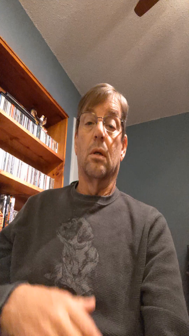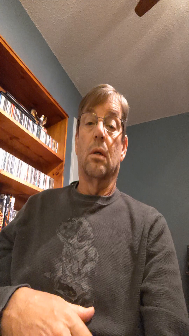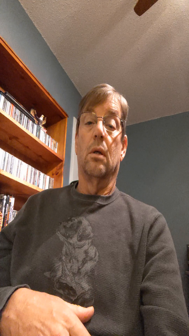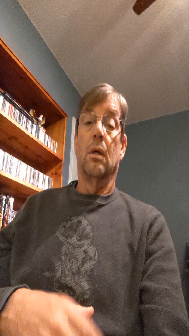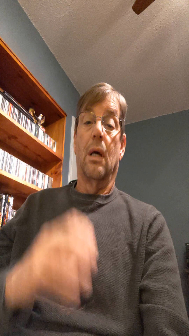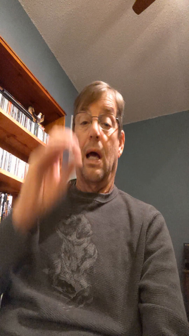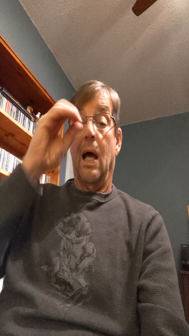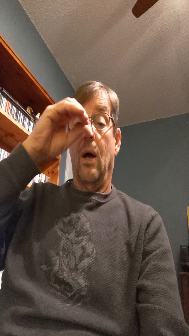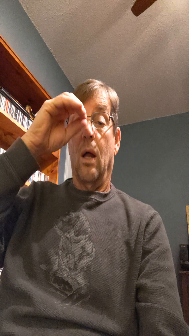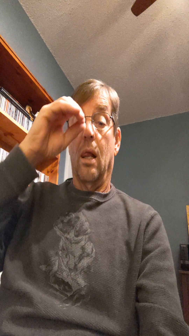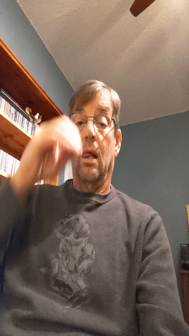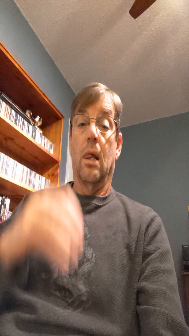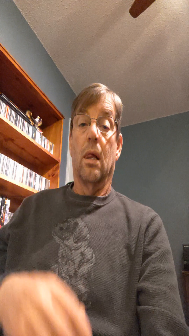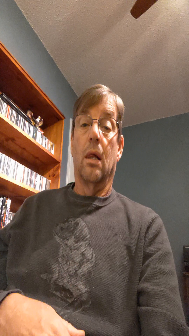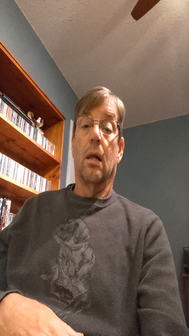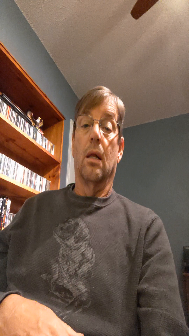owl